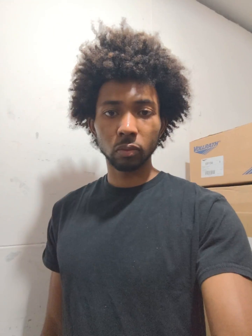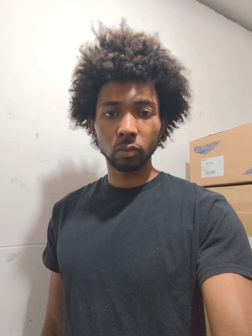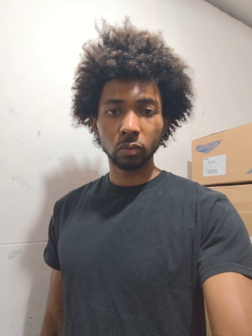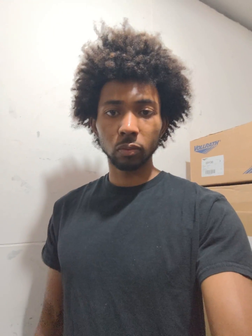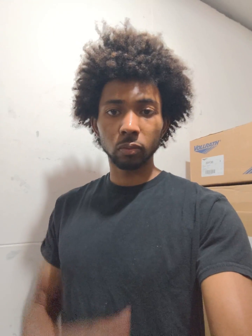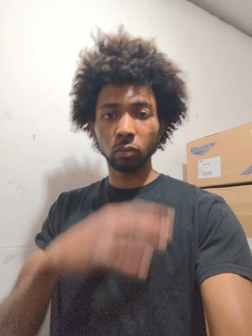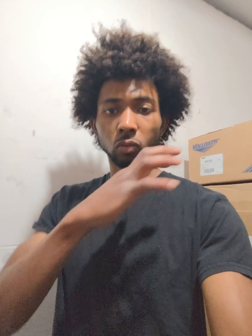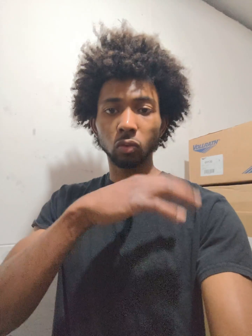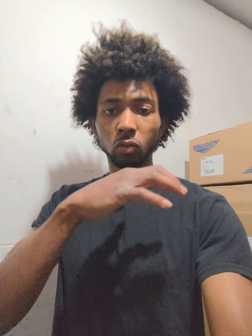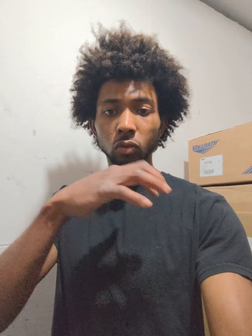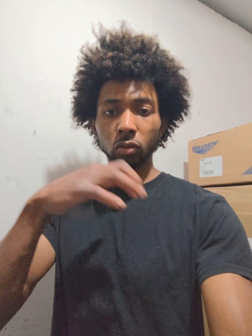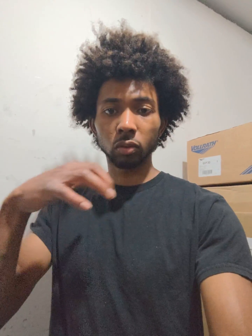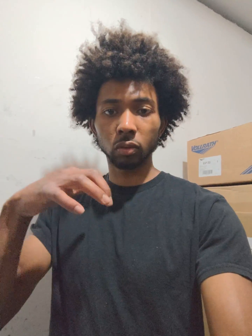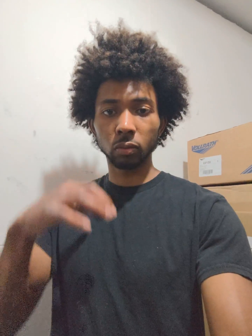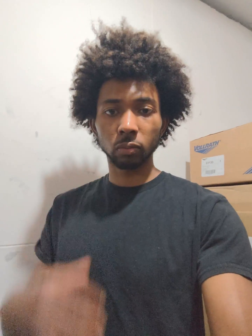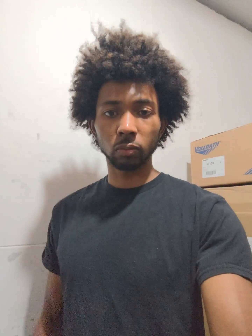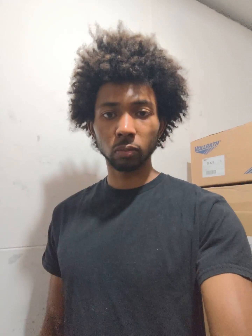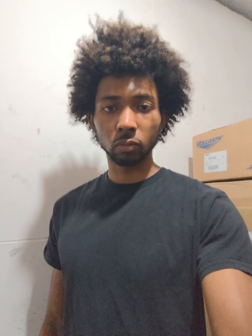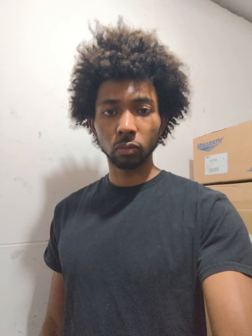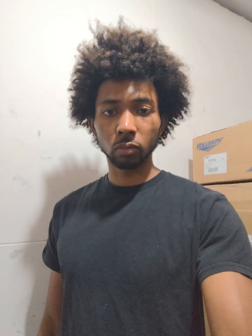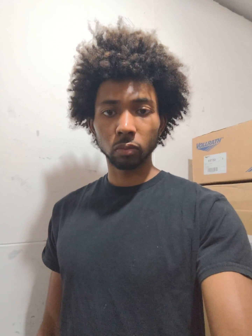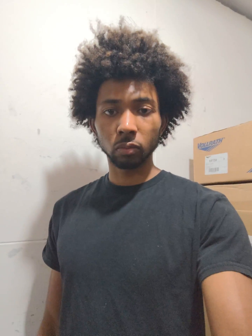grapes